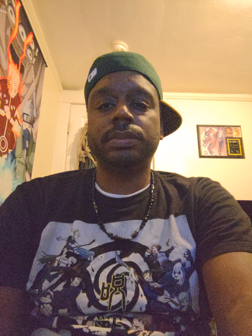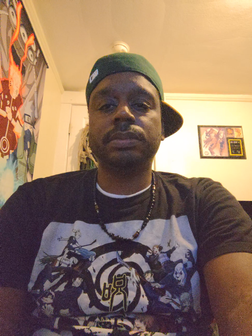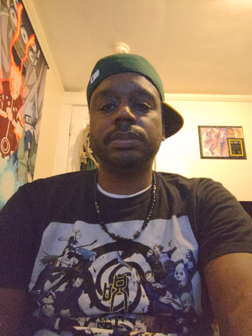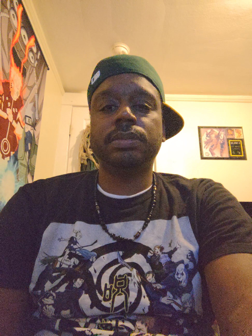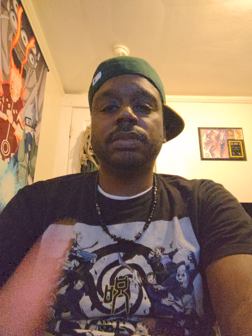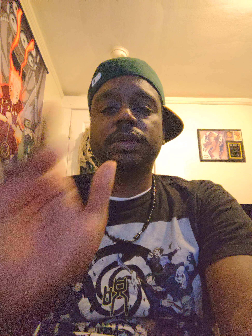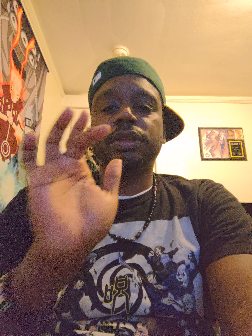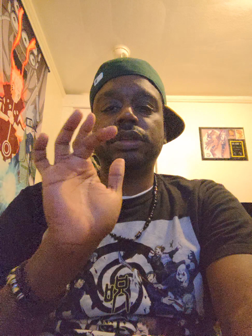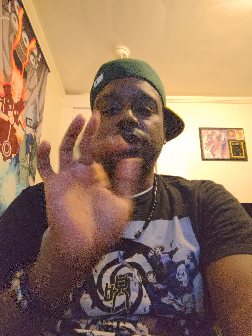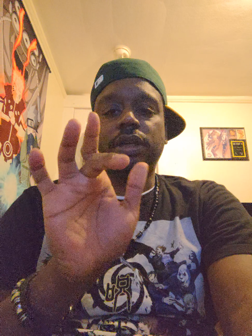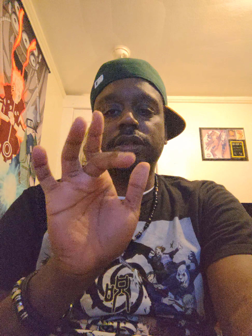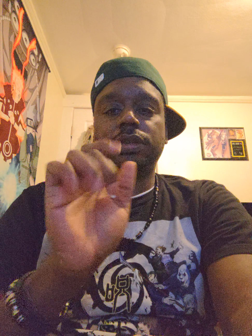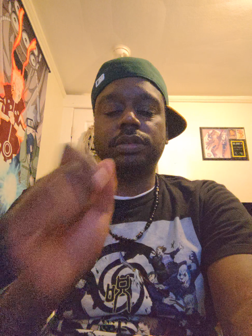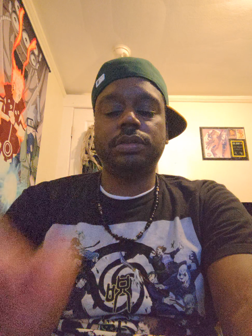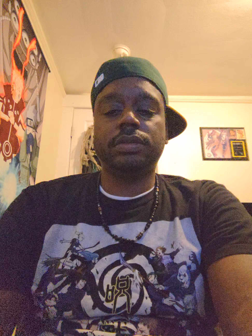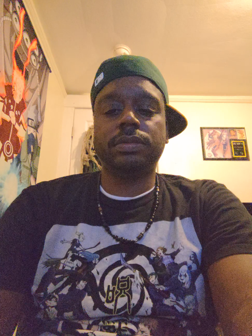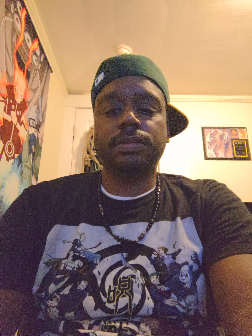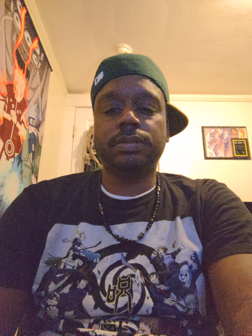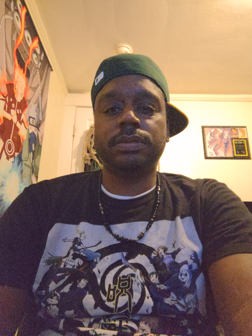touch